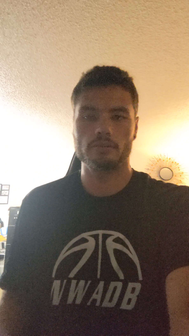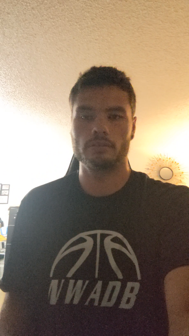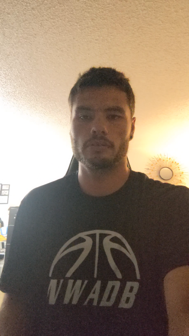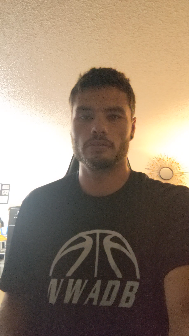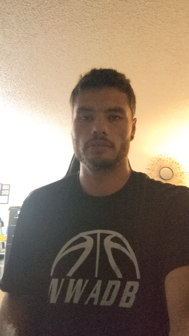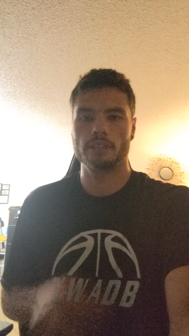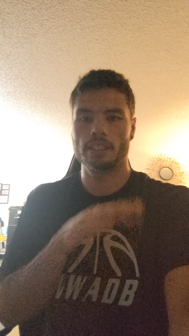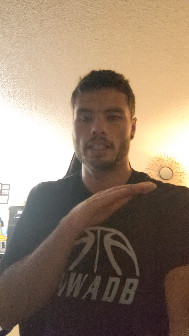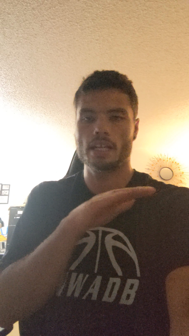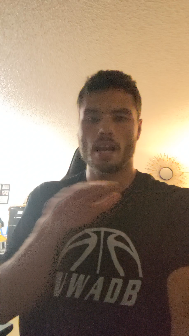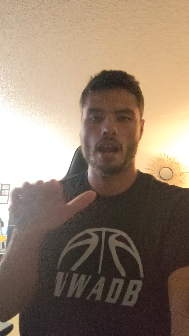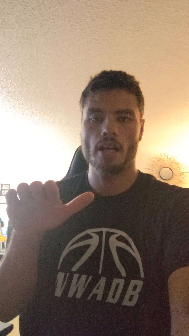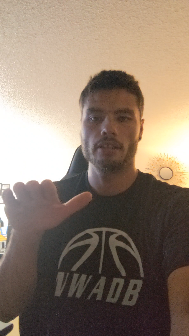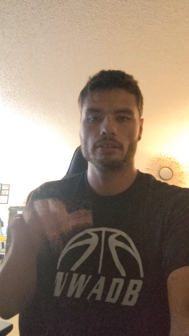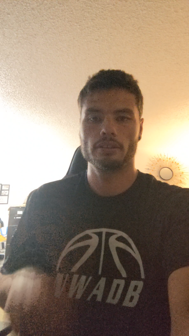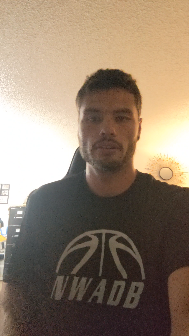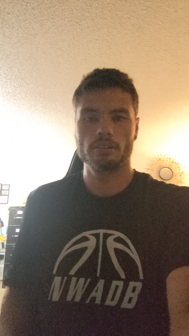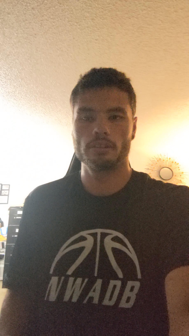nice